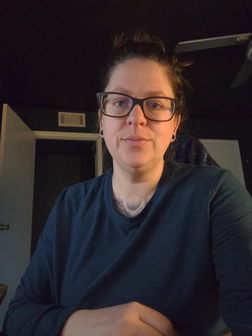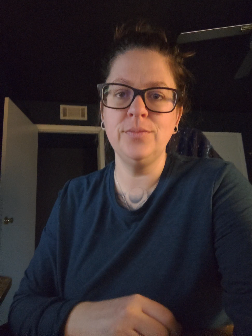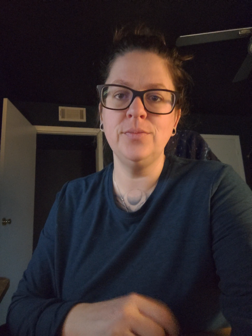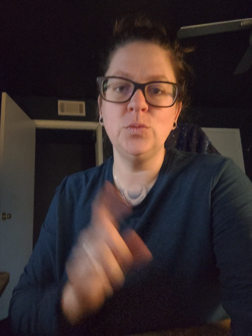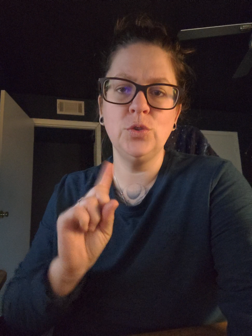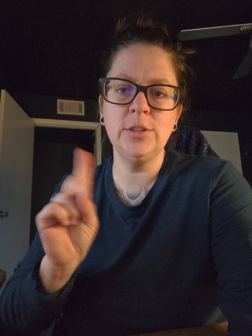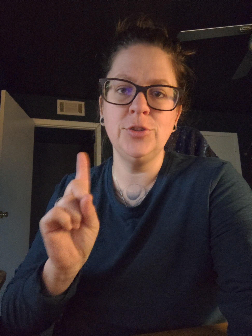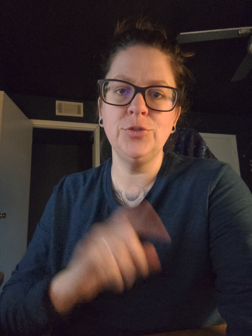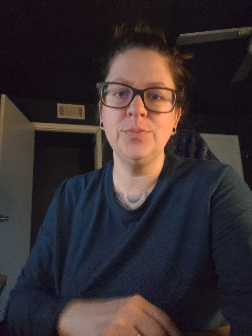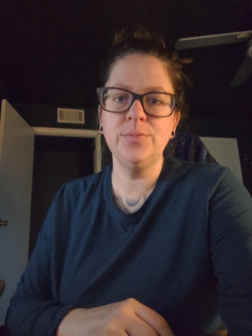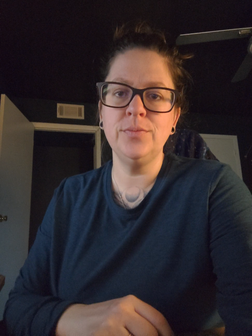where